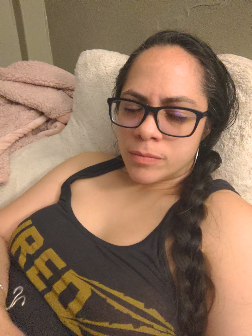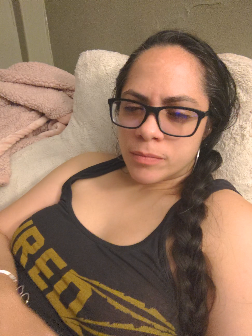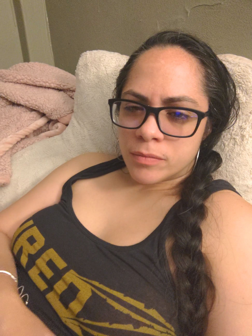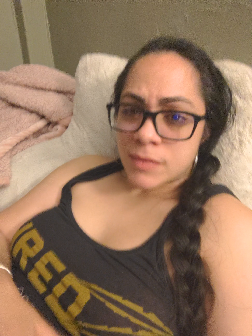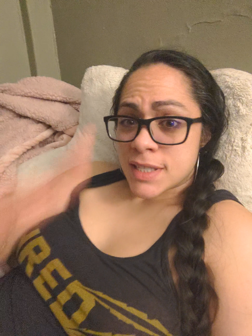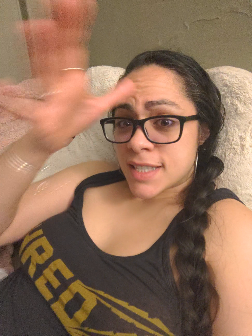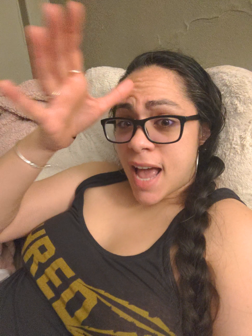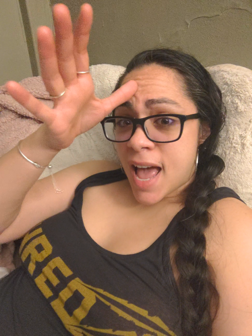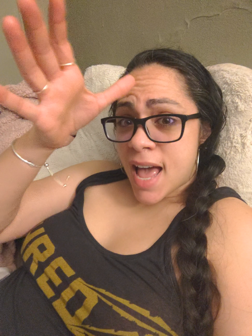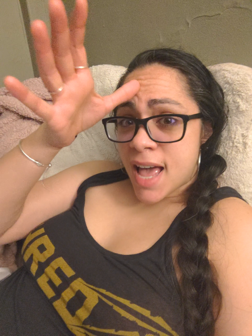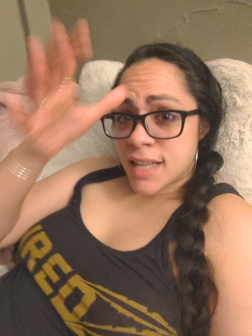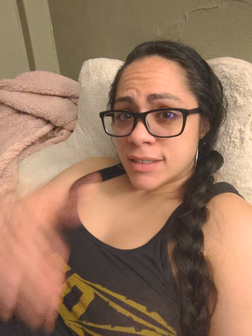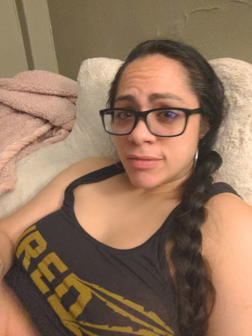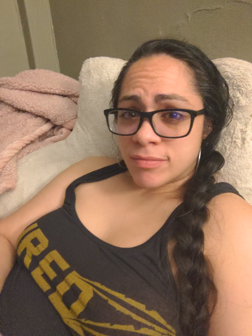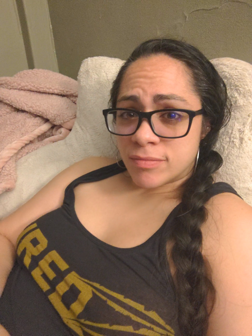dad